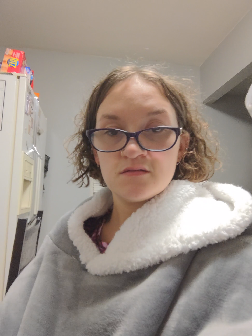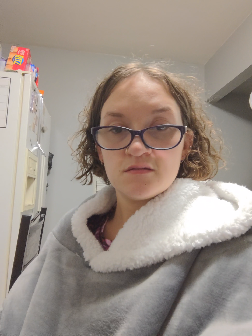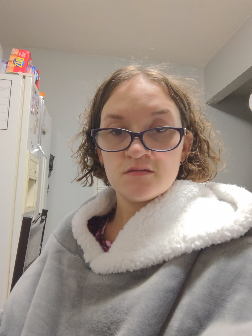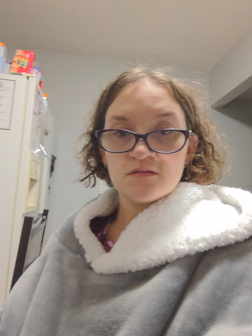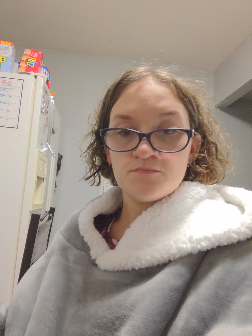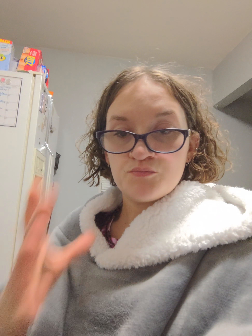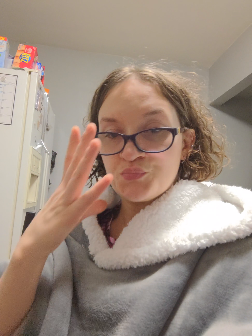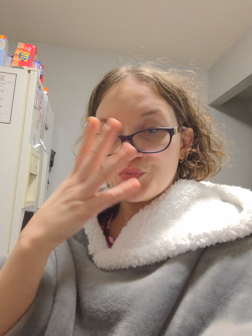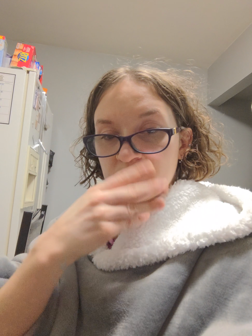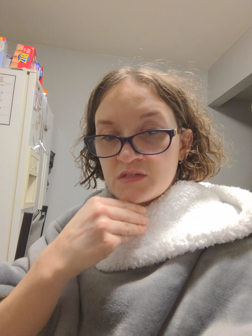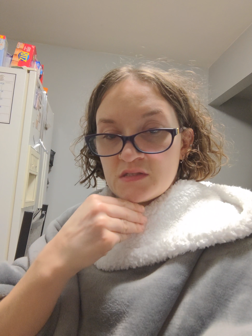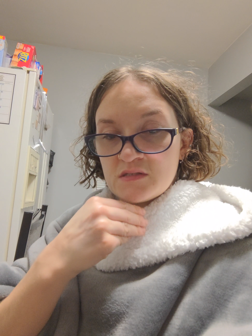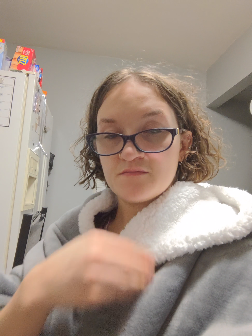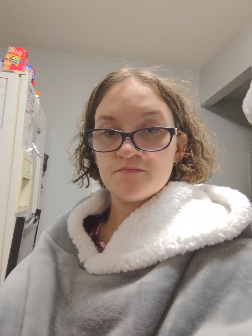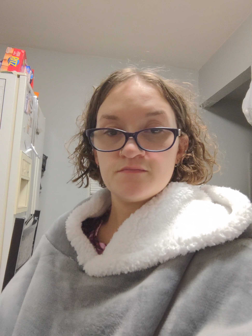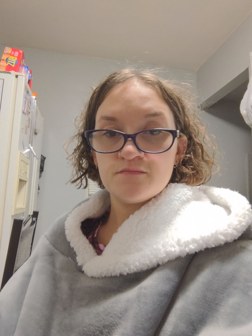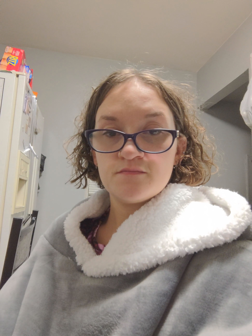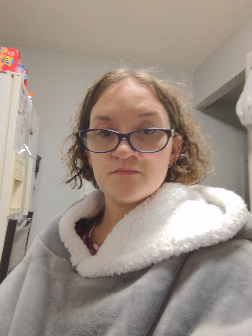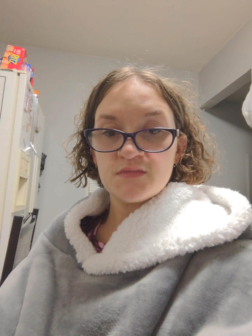pretty